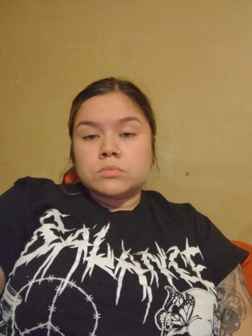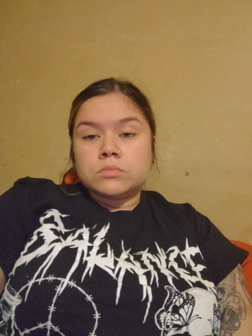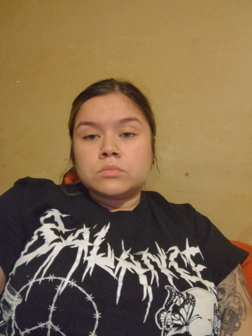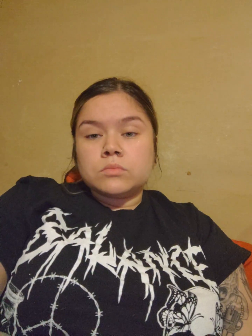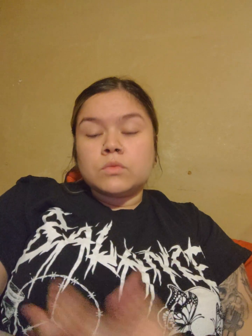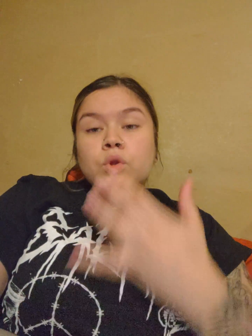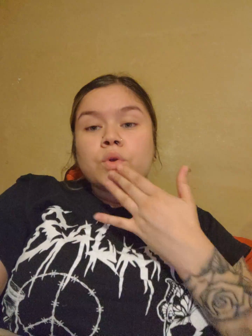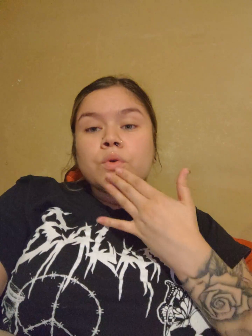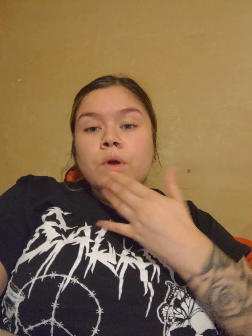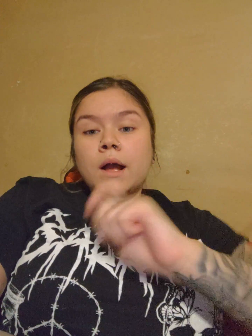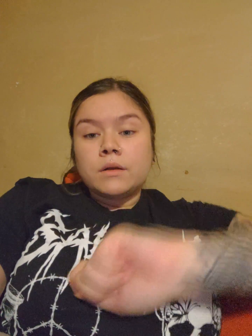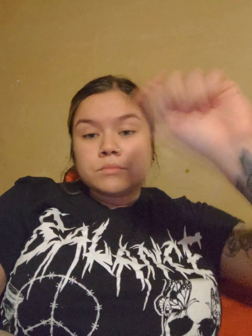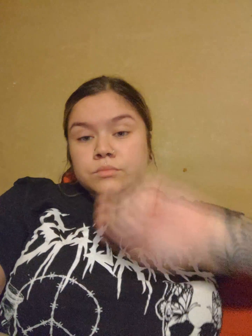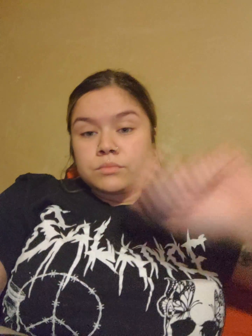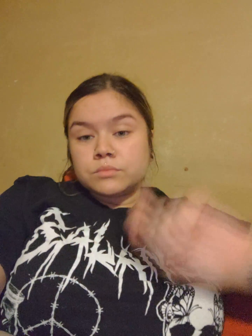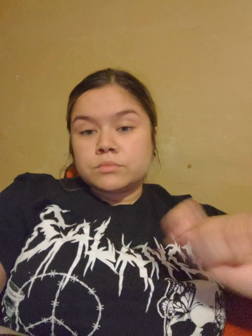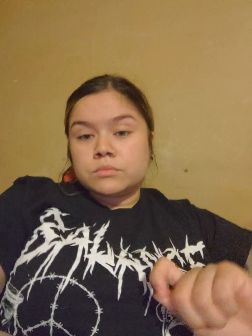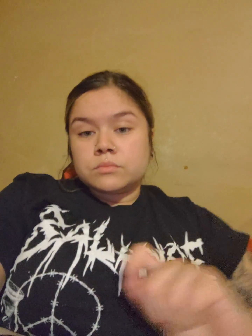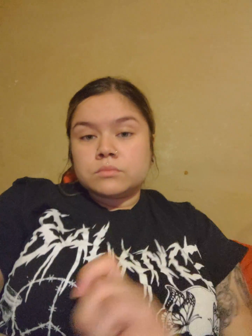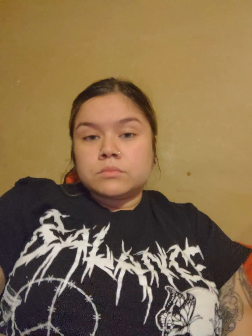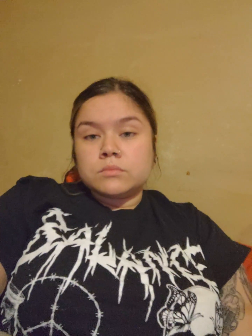crayon